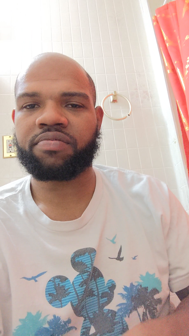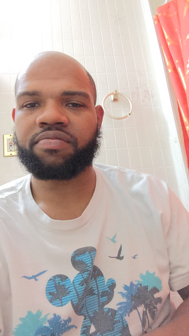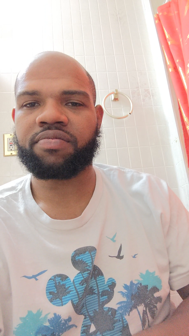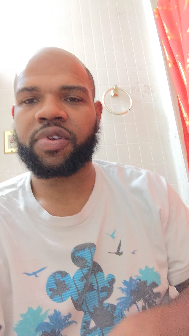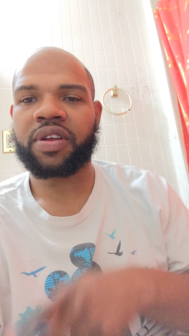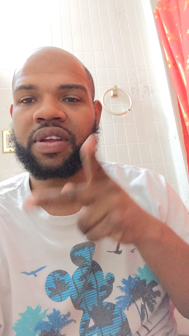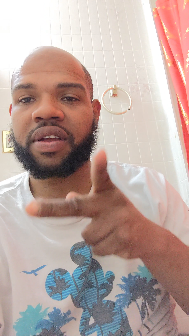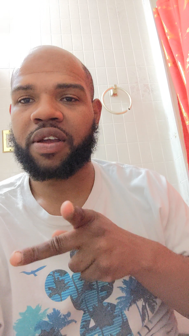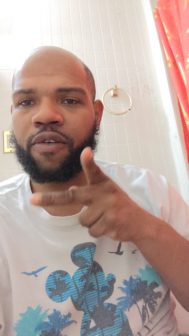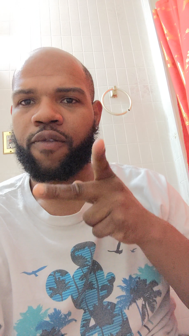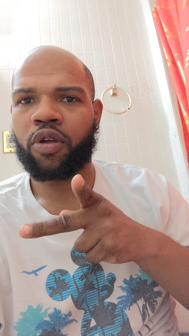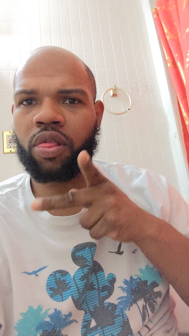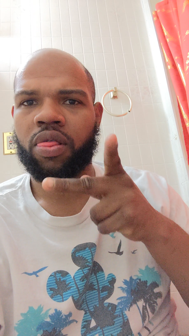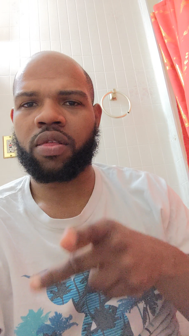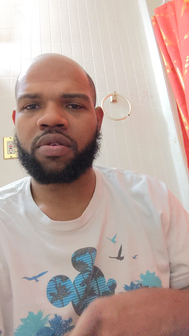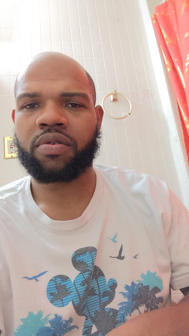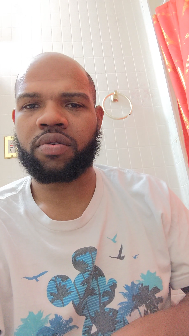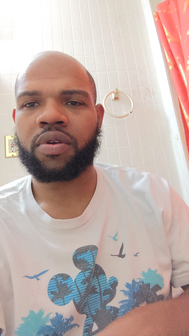careful